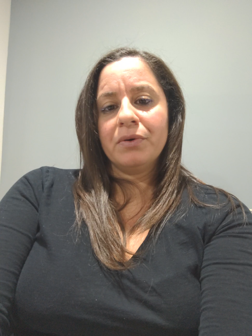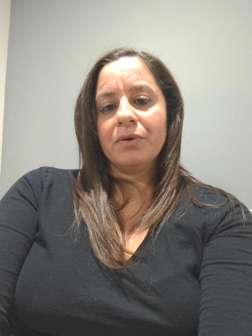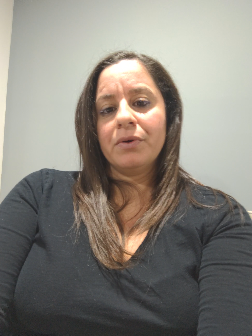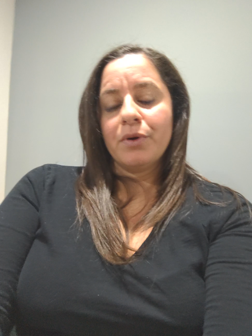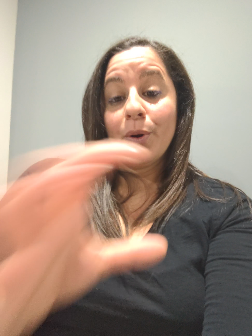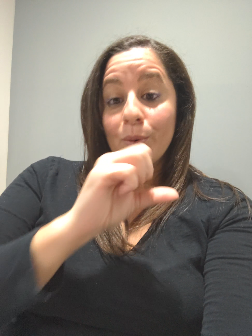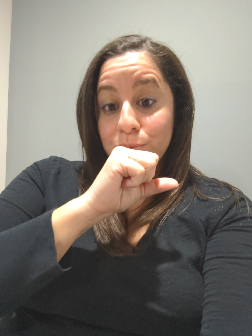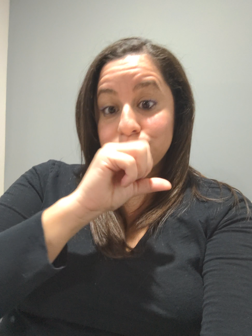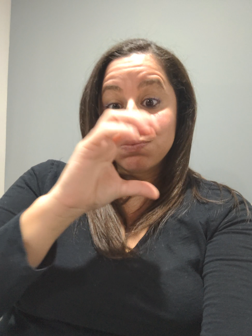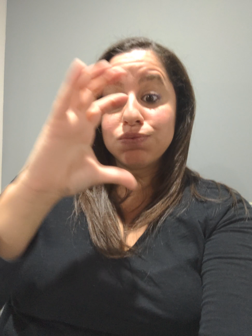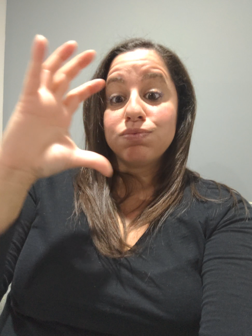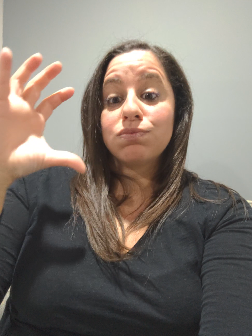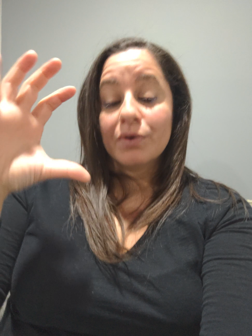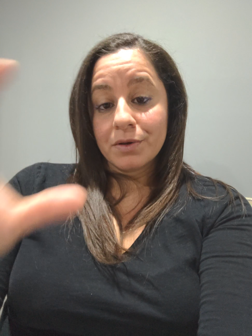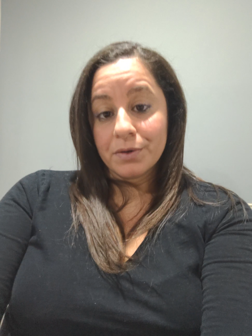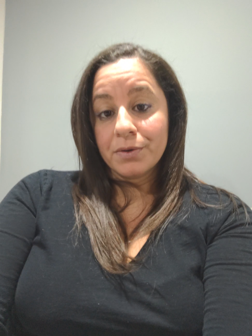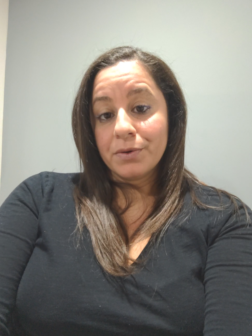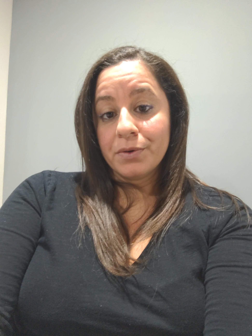balloon